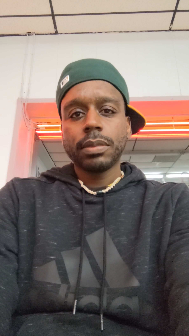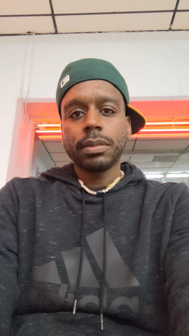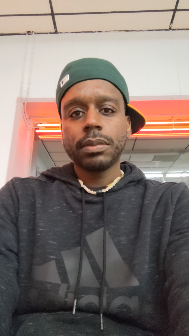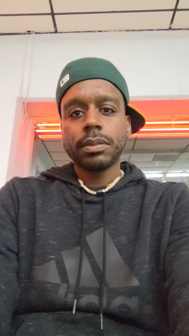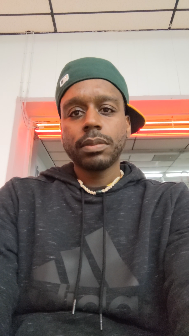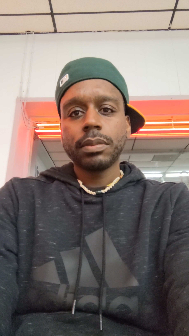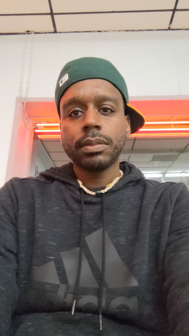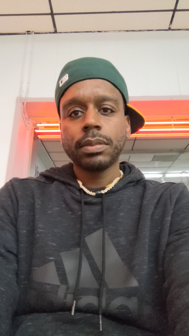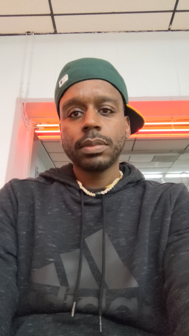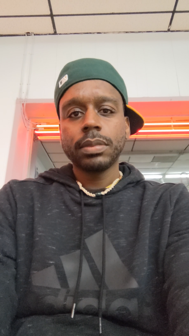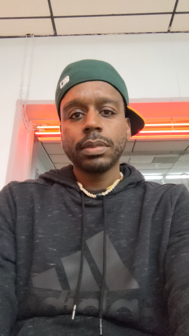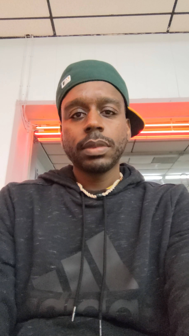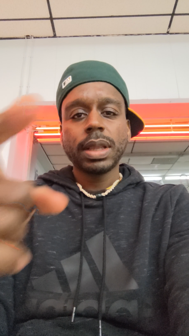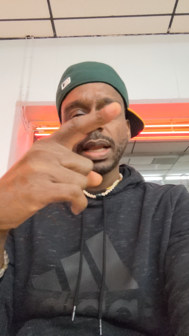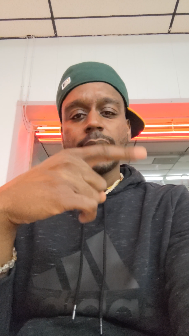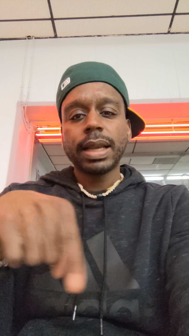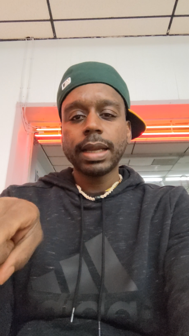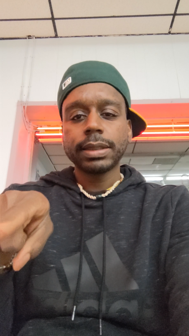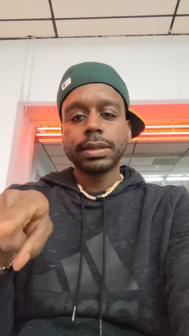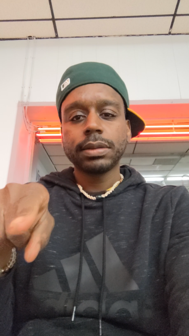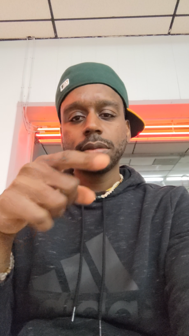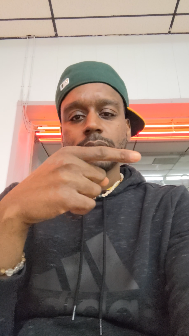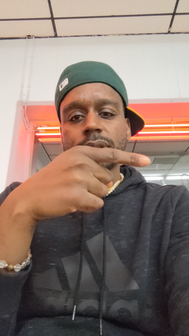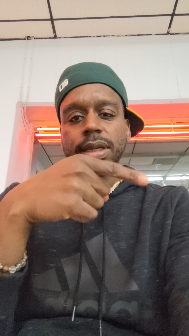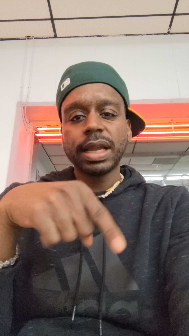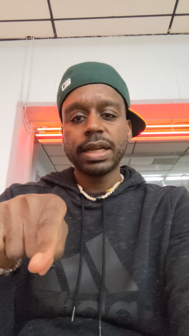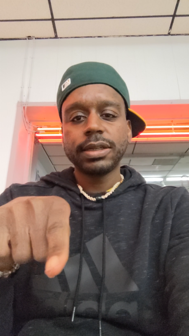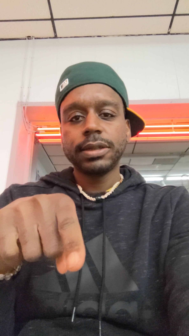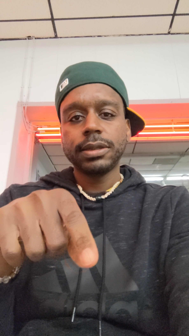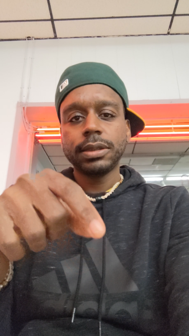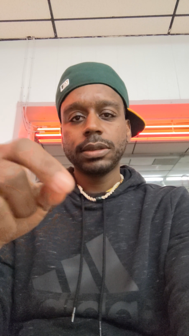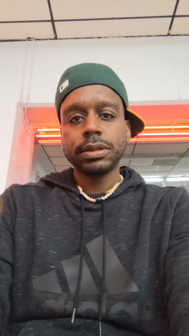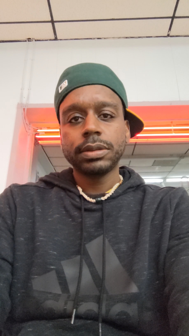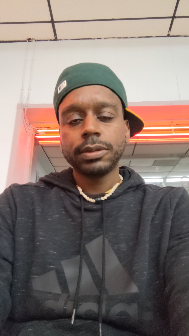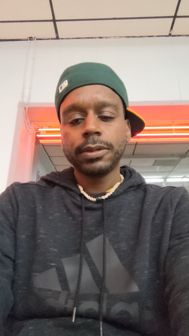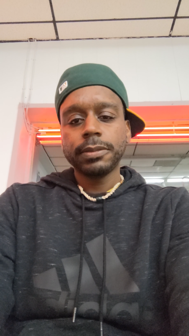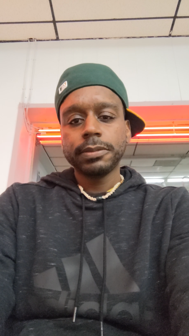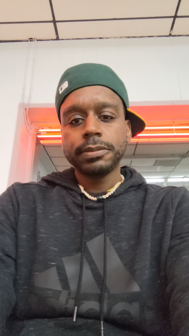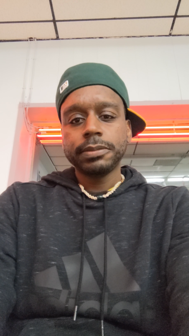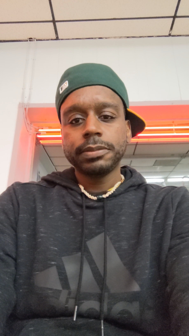cut